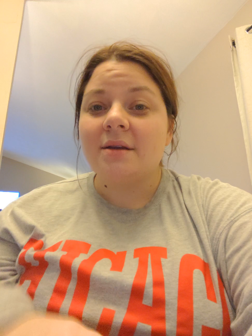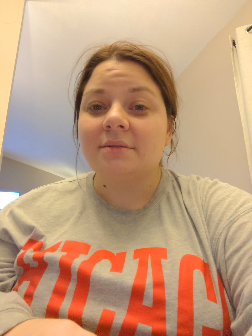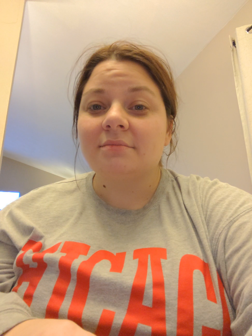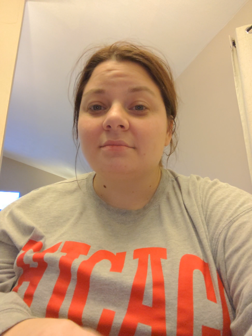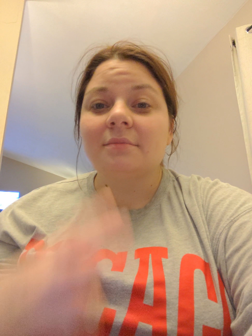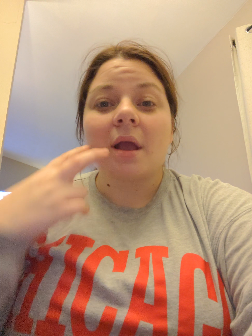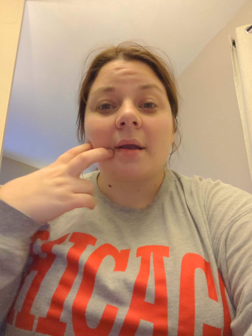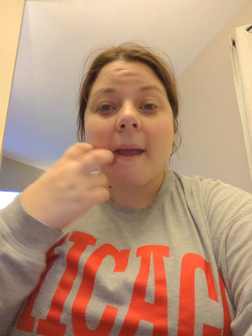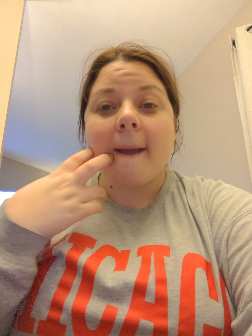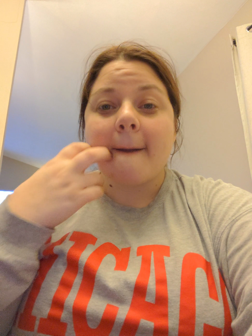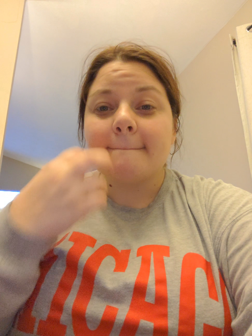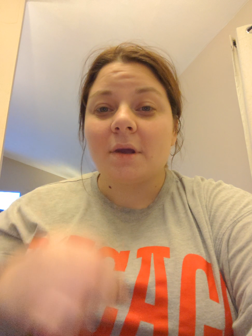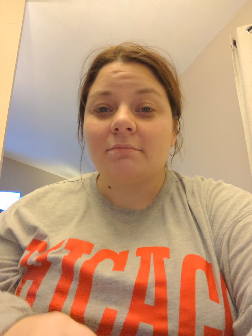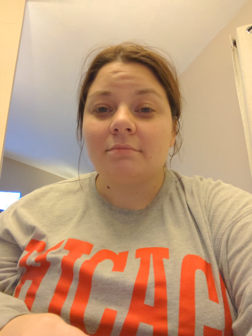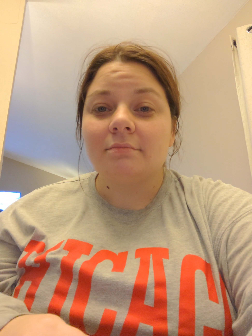gum